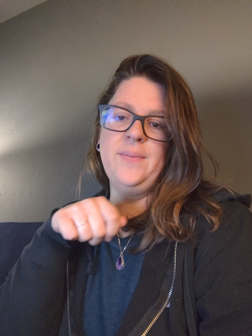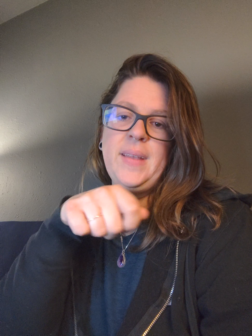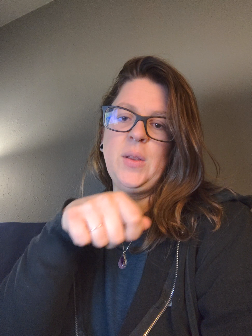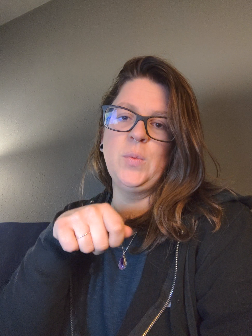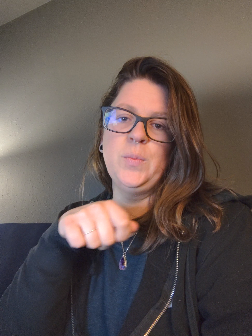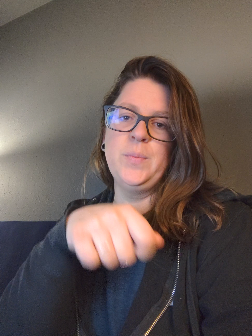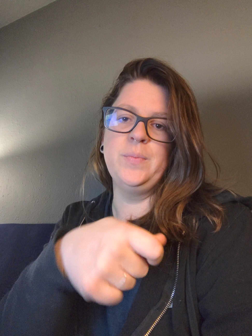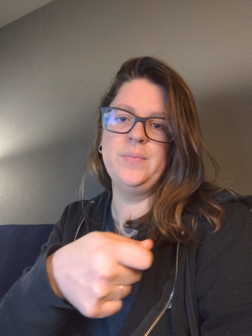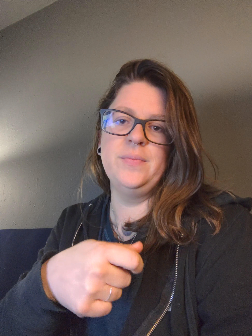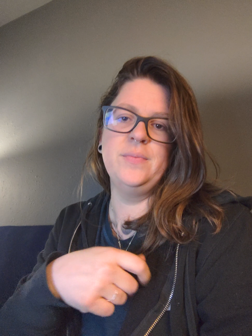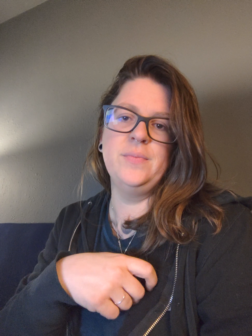vacuum